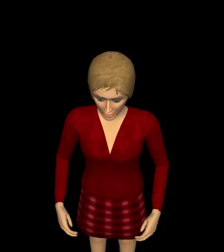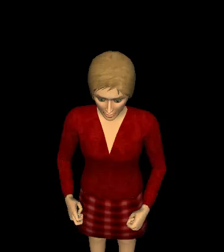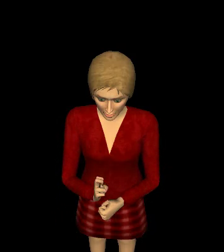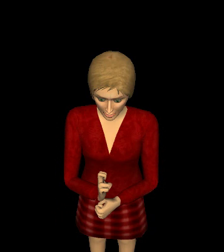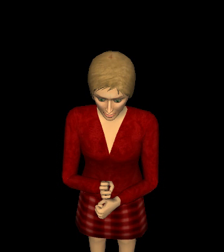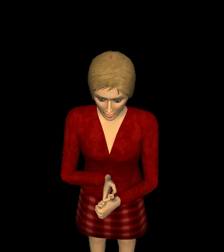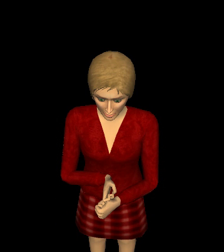صعب